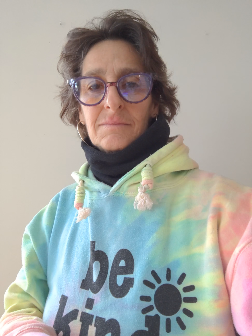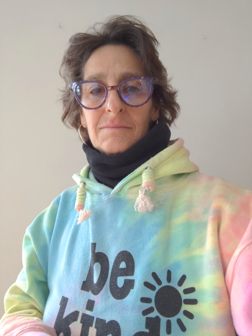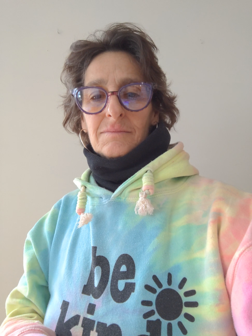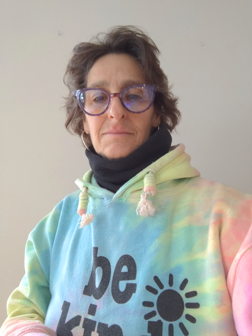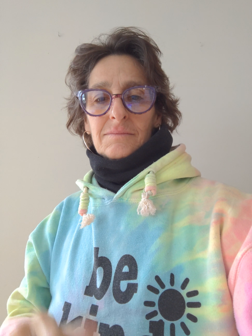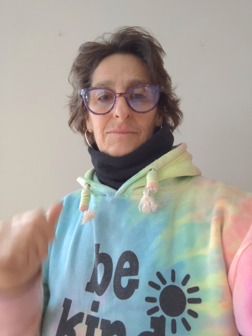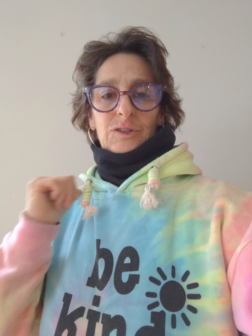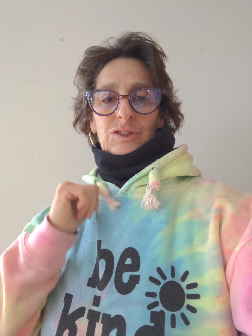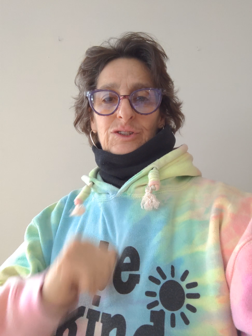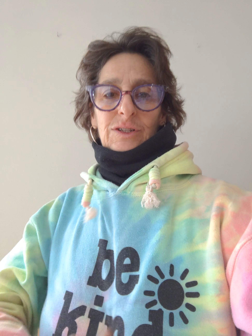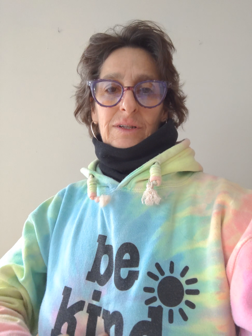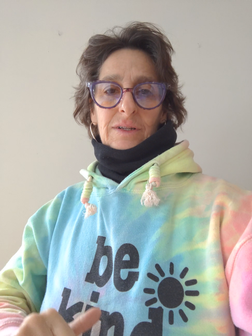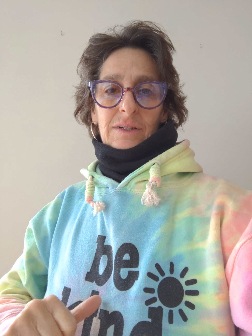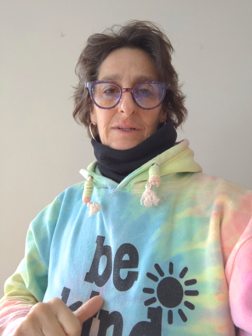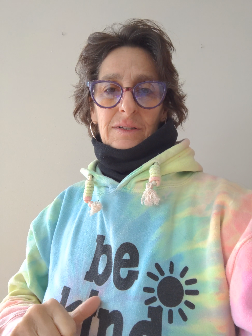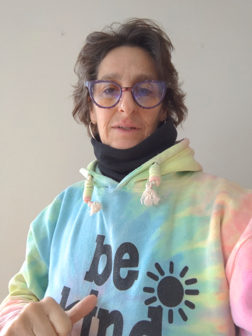jacket